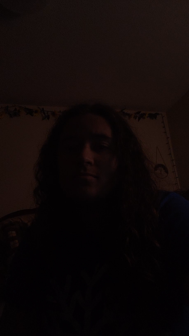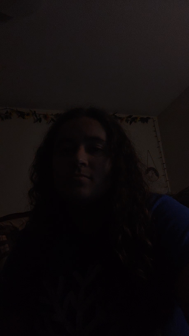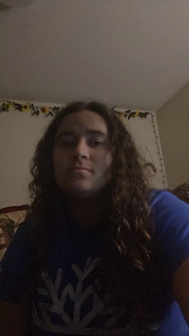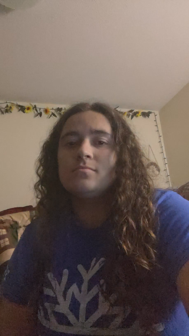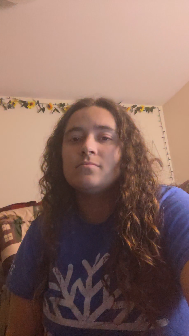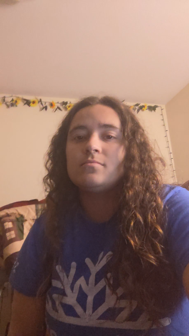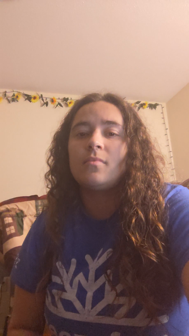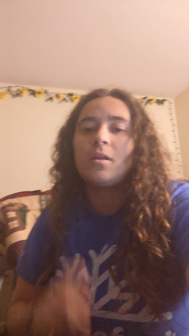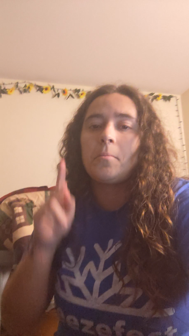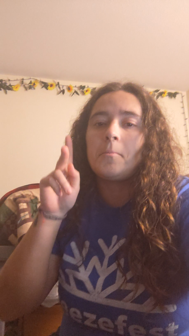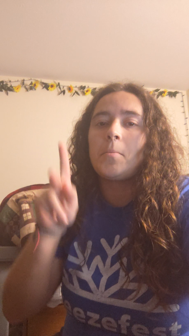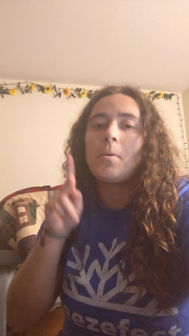people